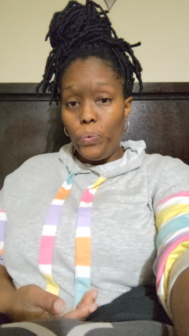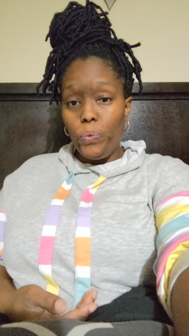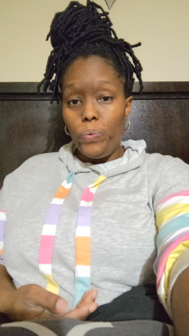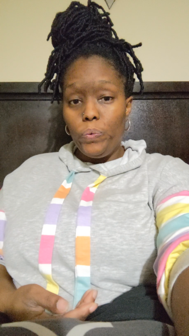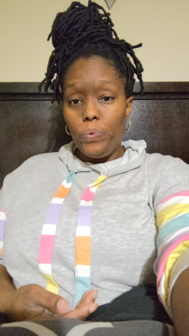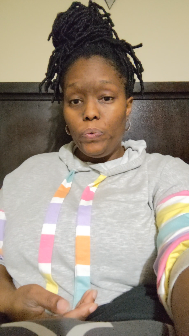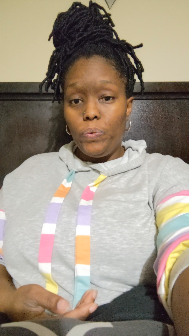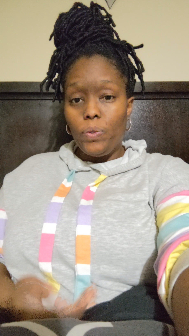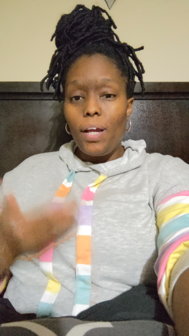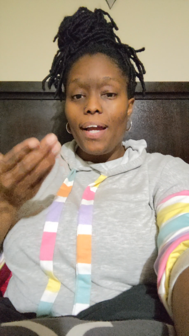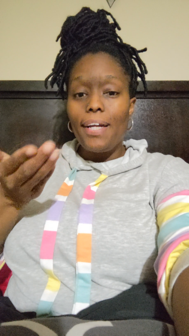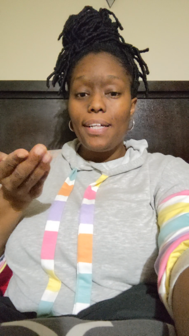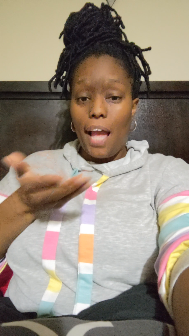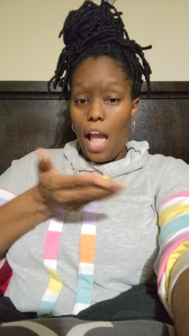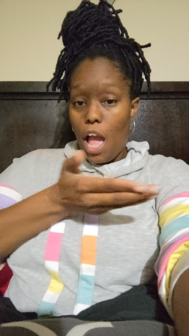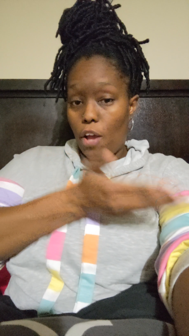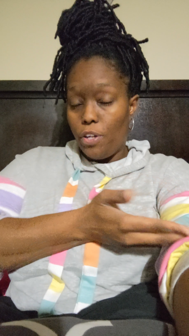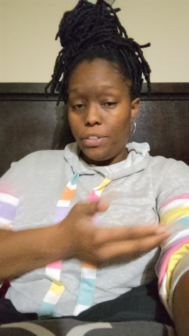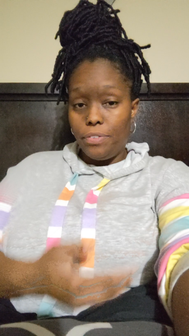carry